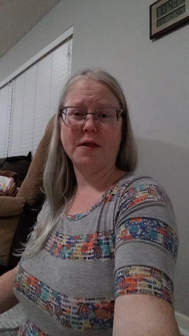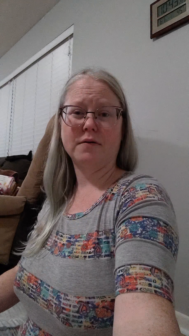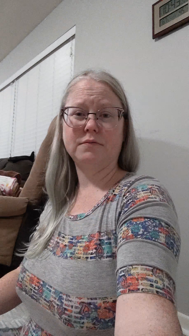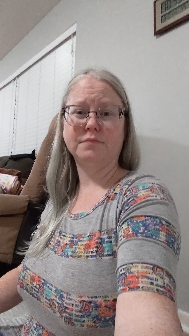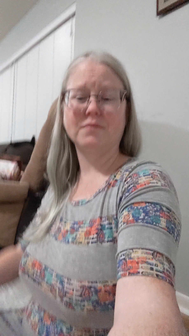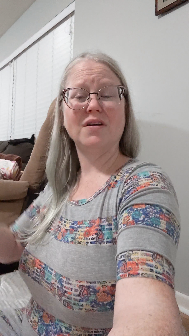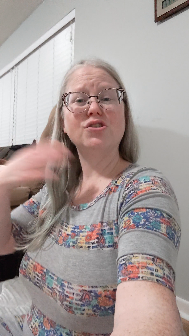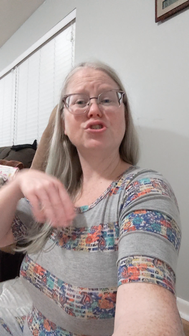scarf